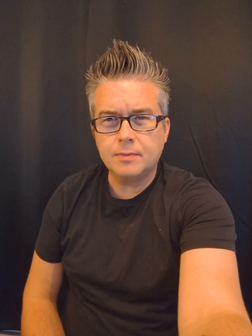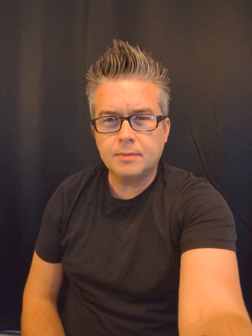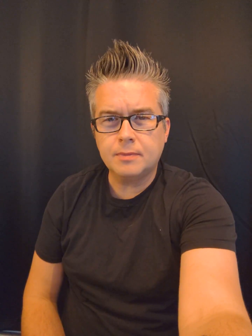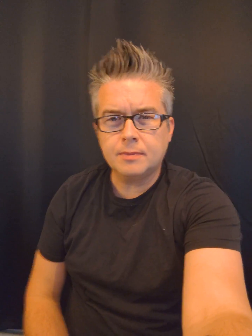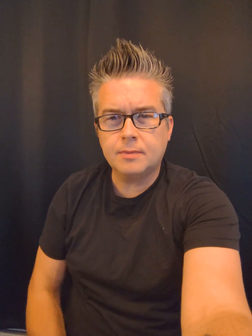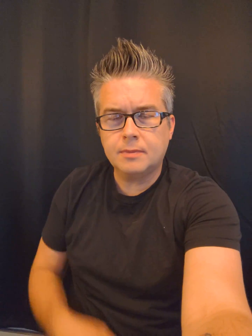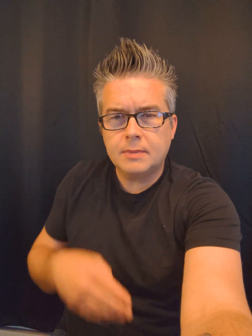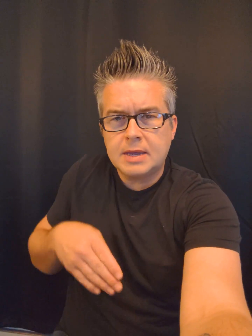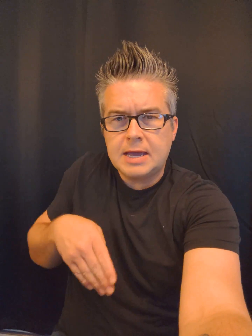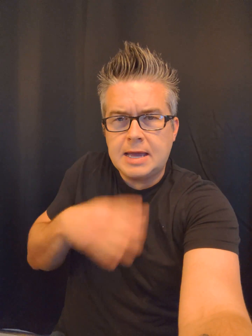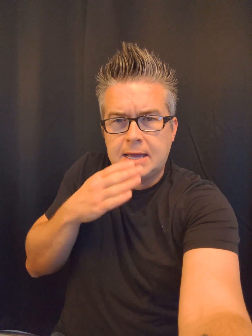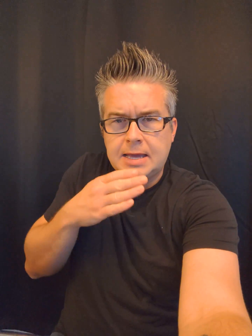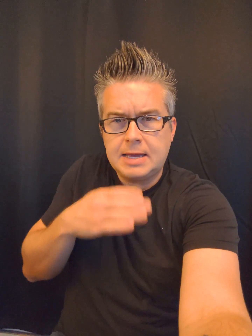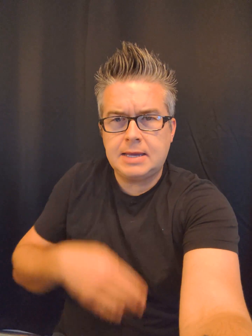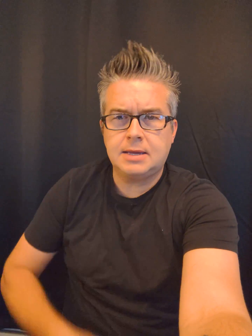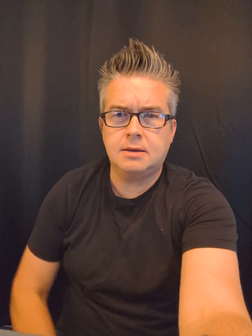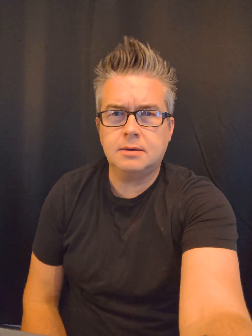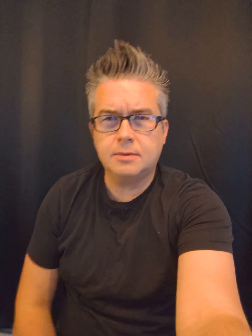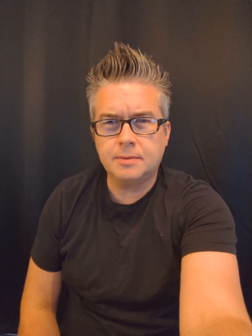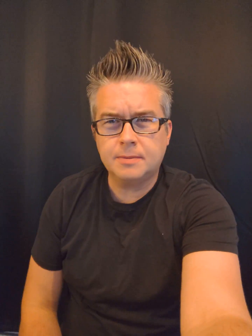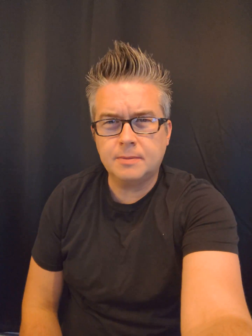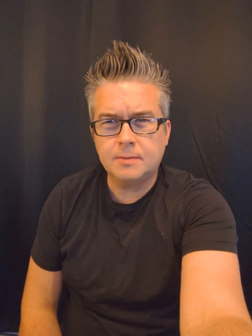kick